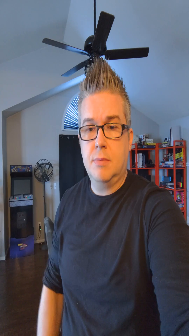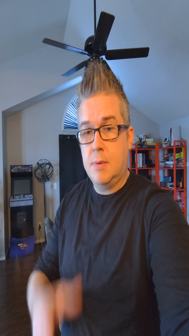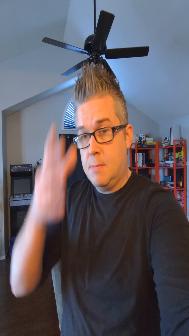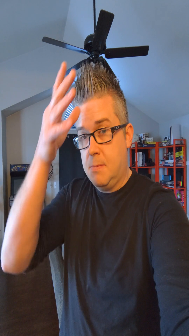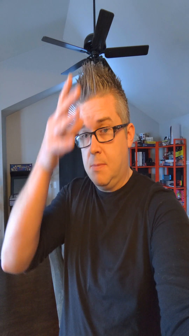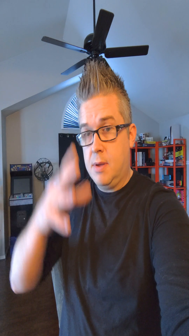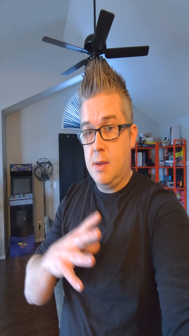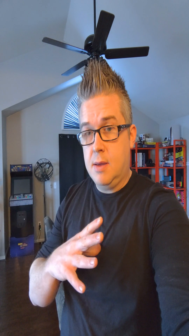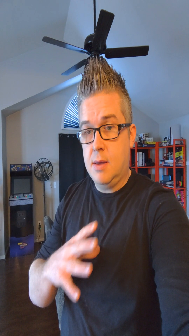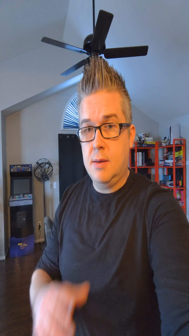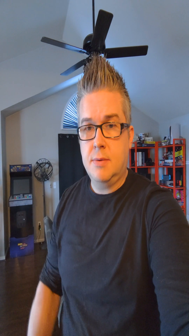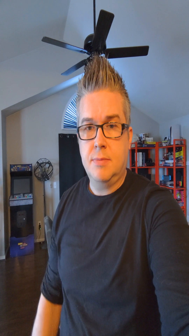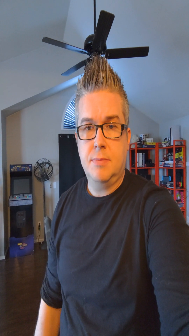man